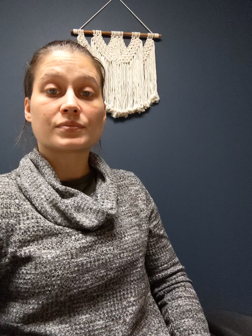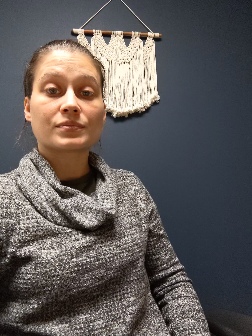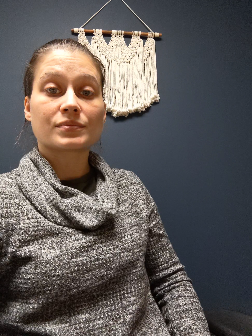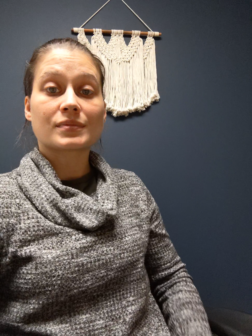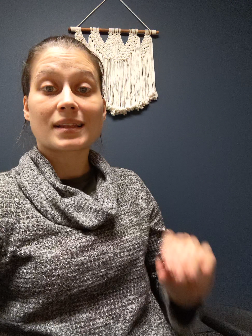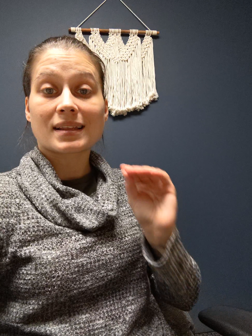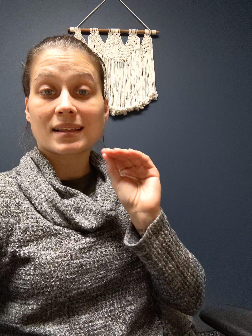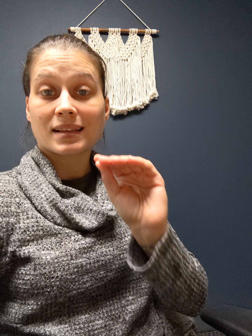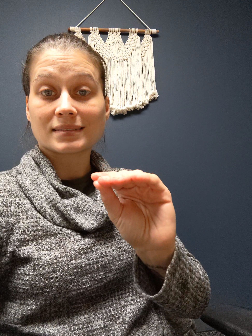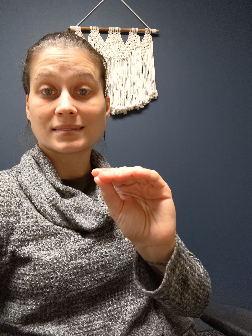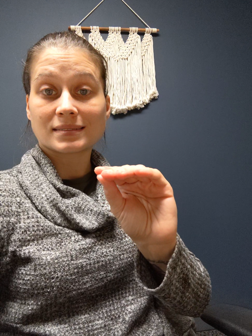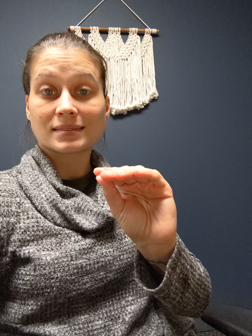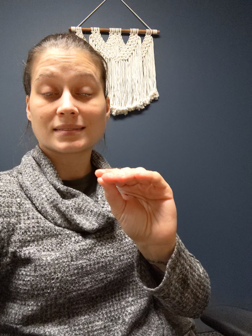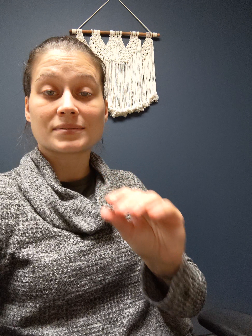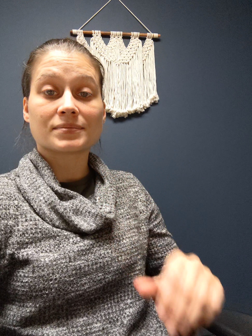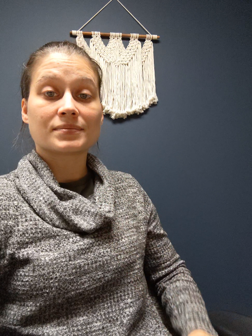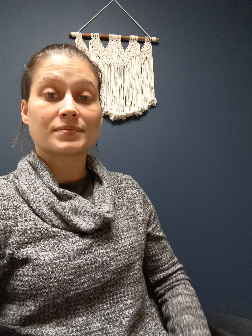kiss